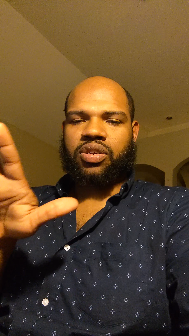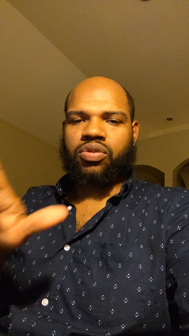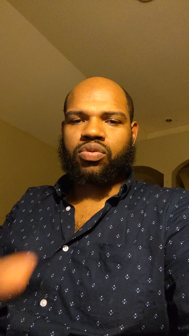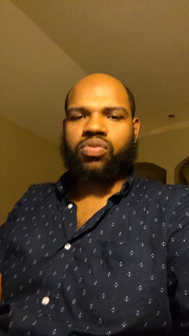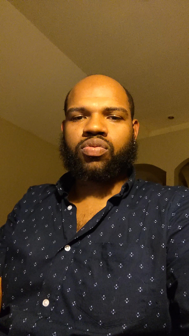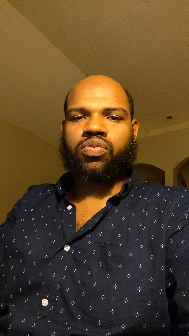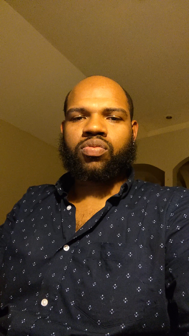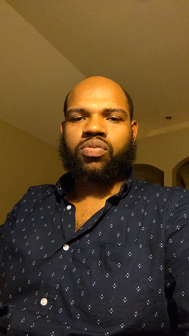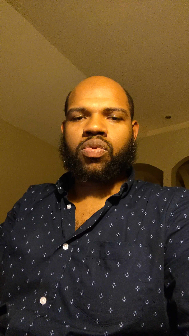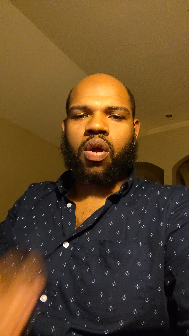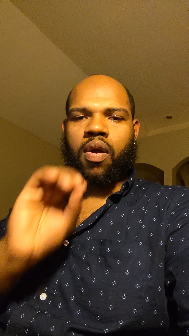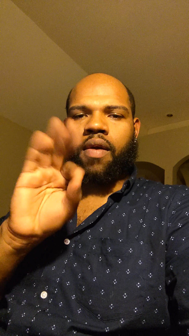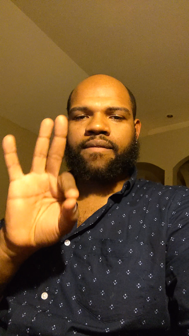of